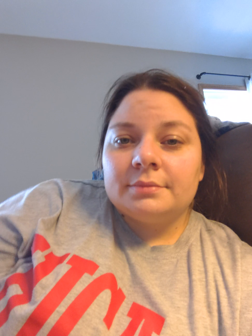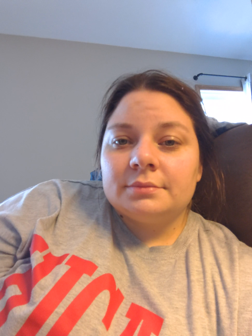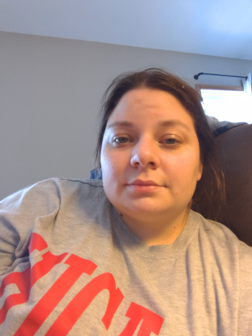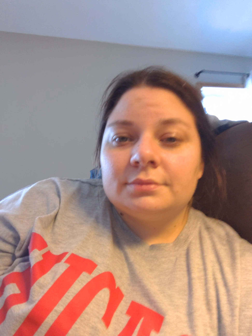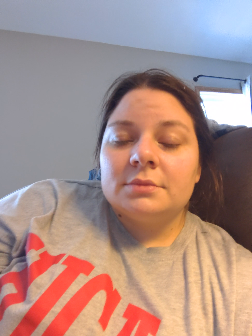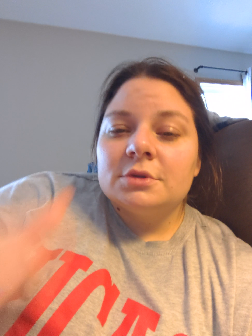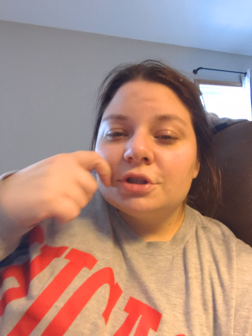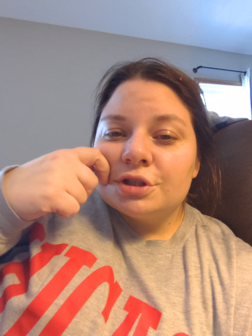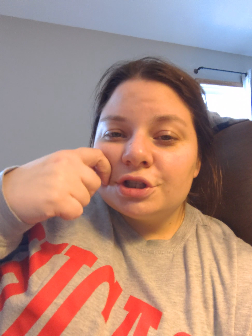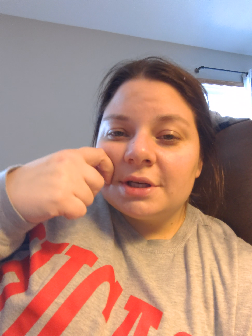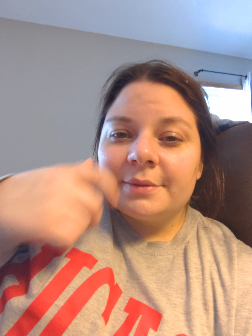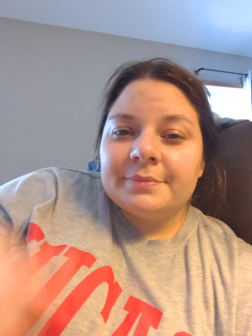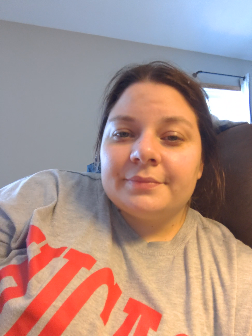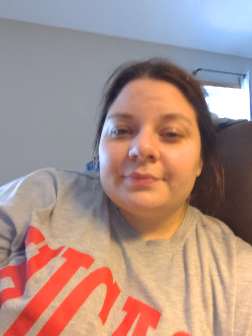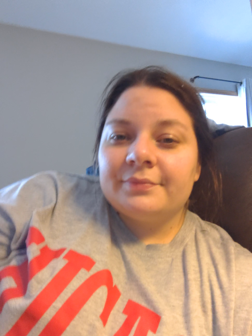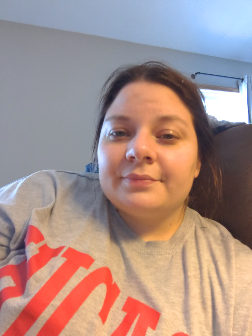cheek